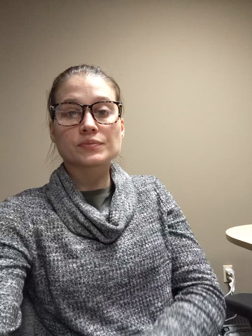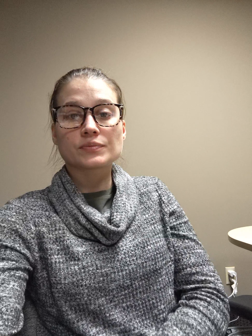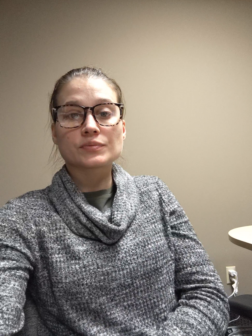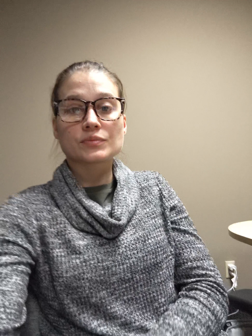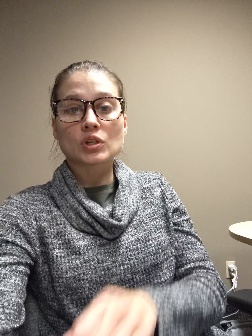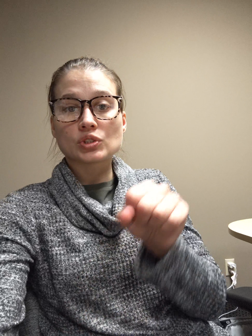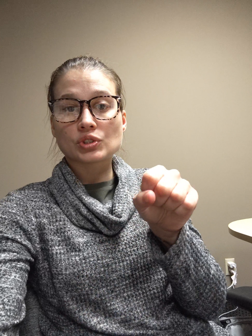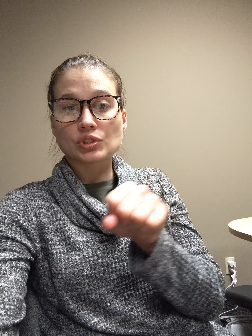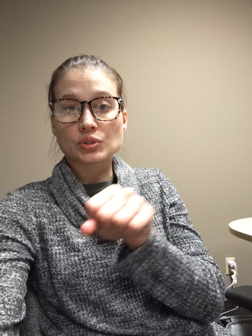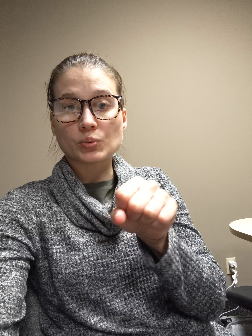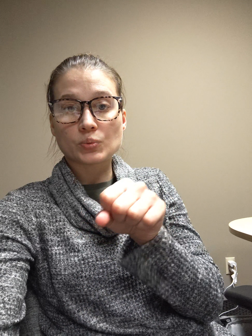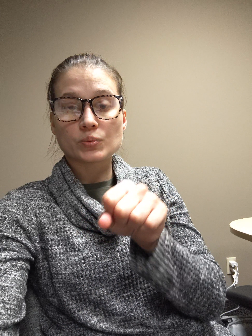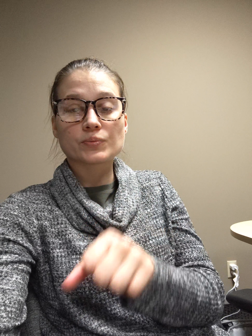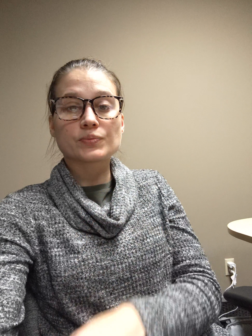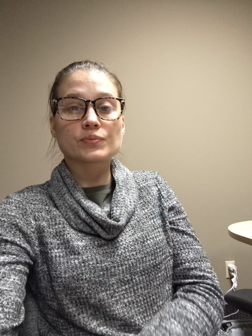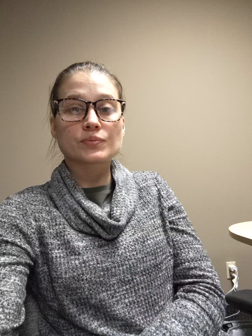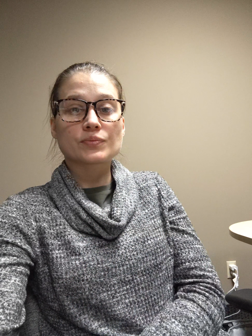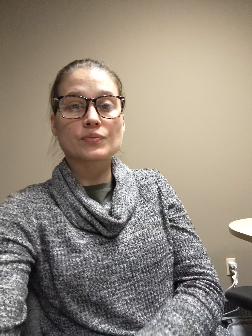shoe